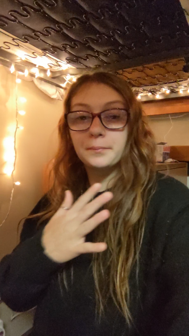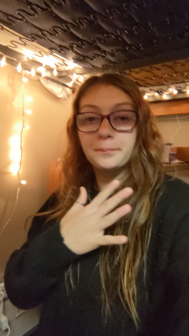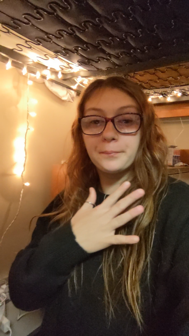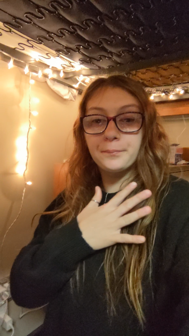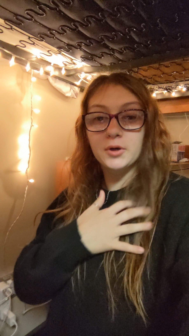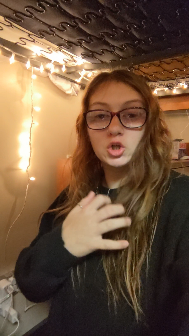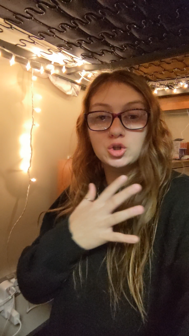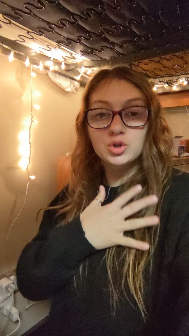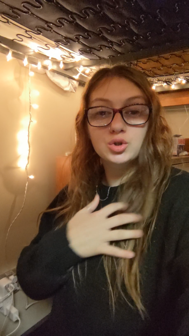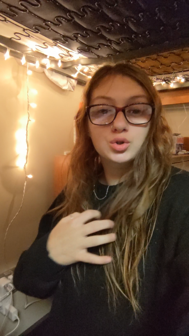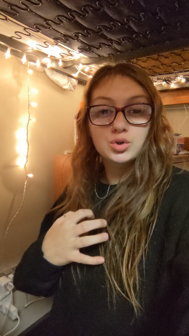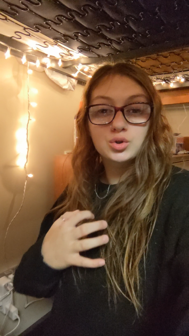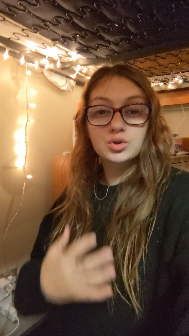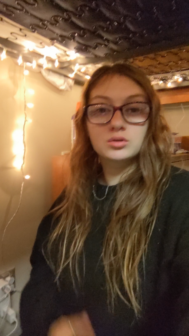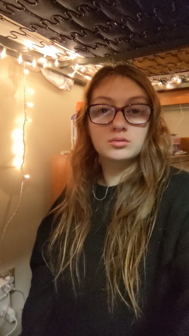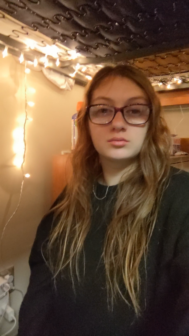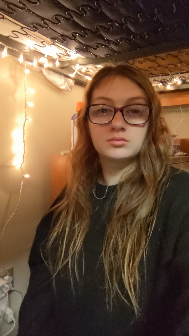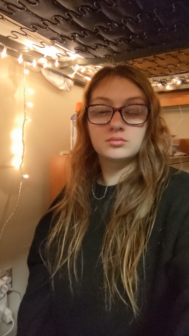bear